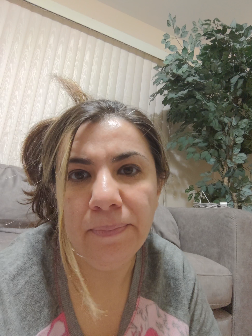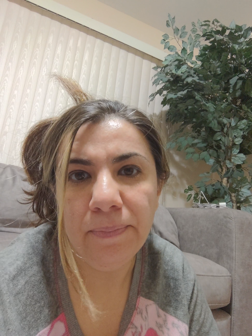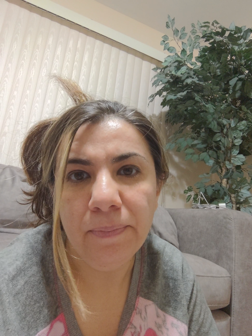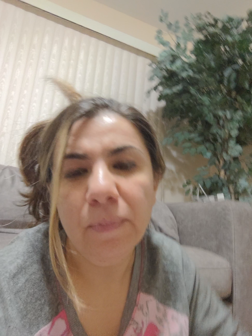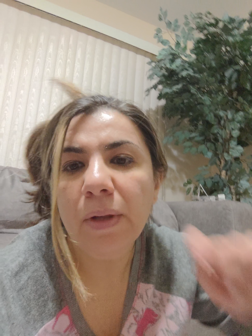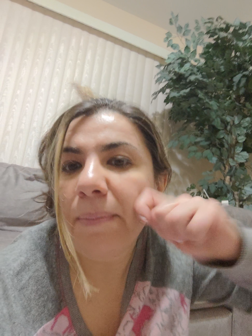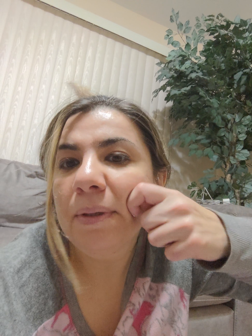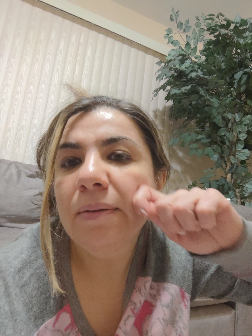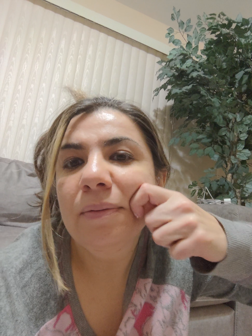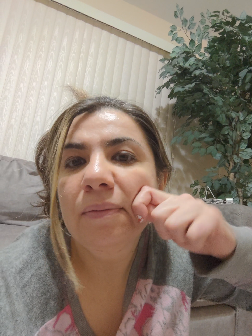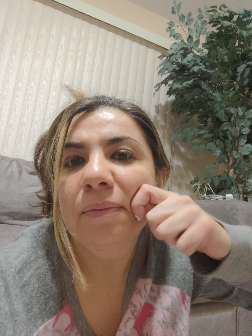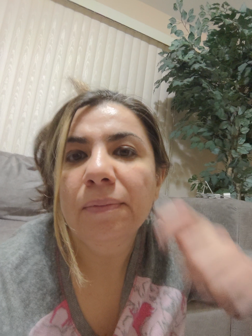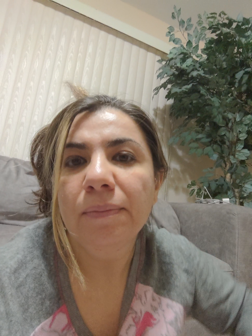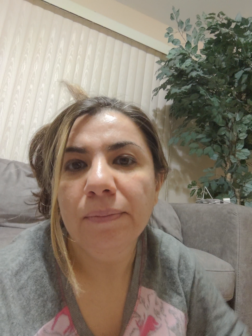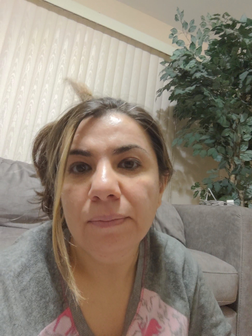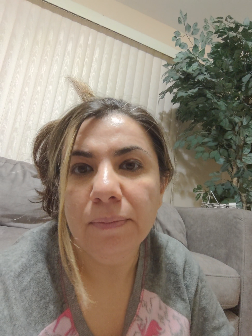apple